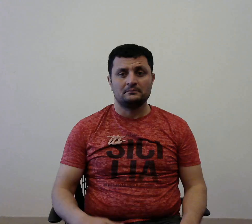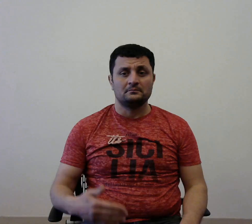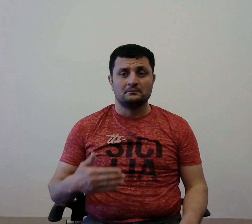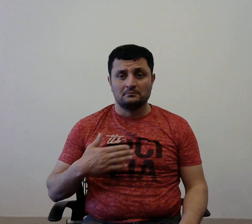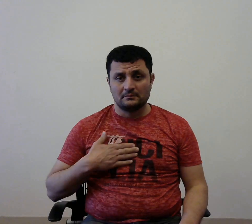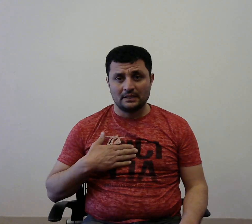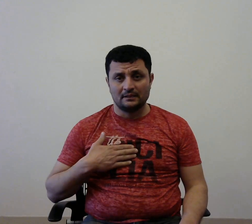mən